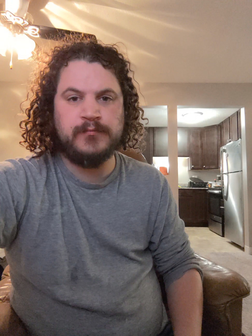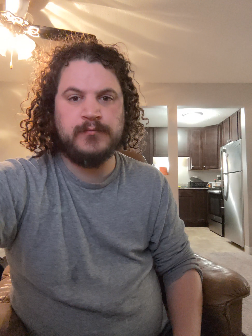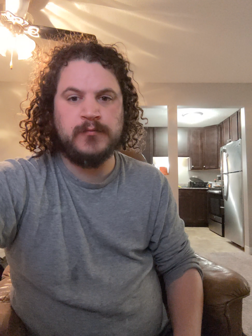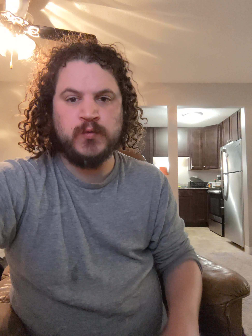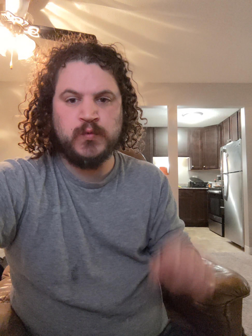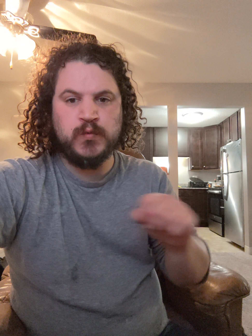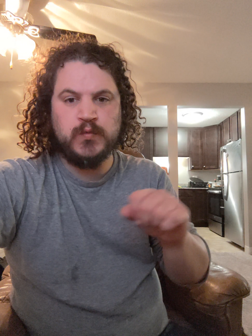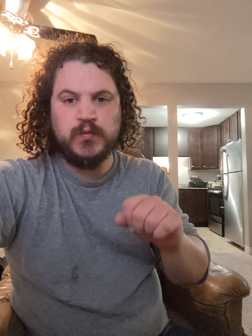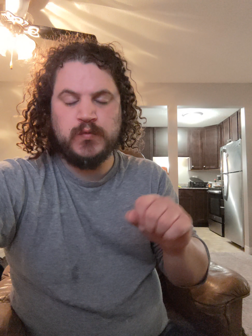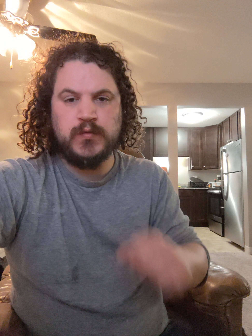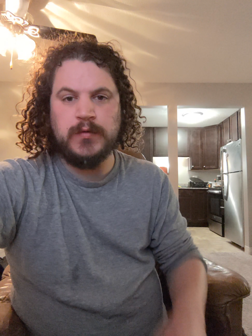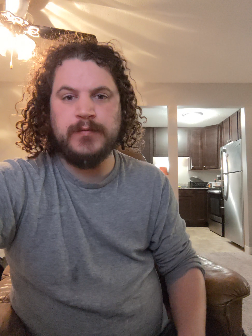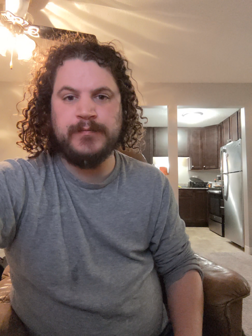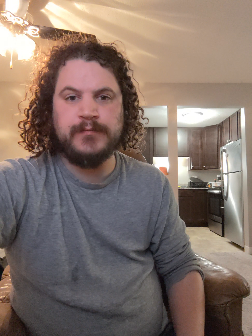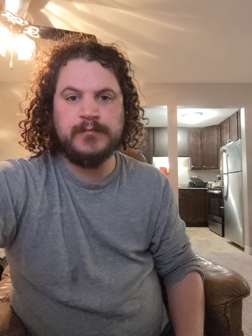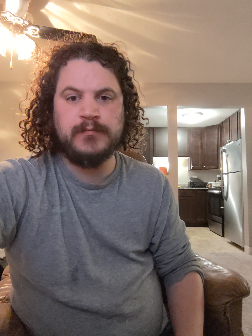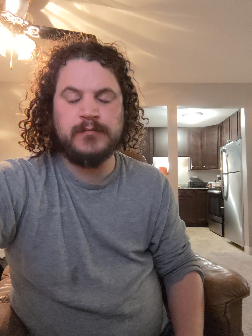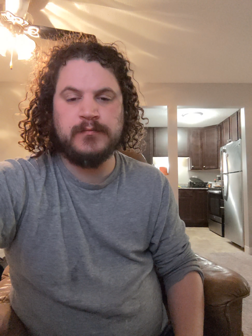shoe